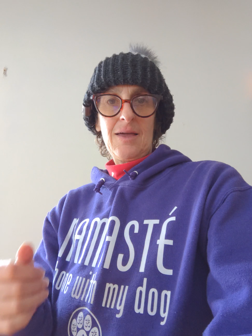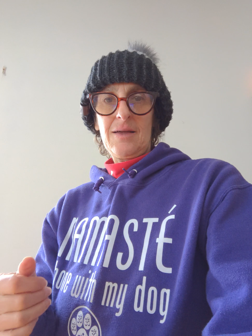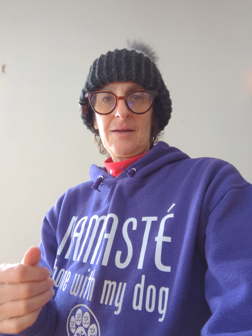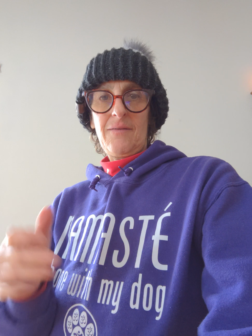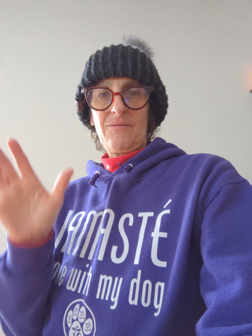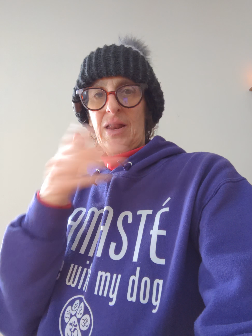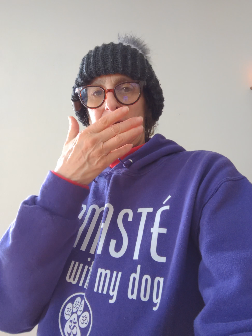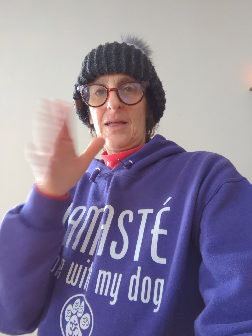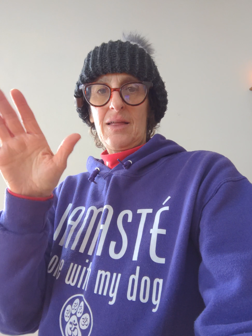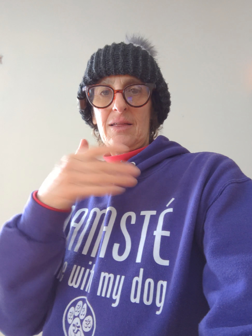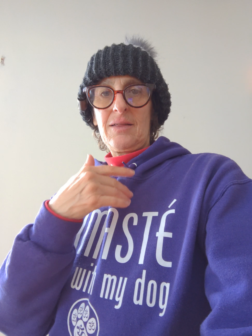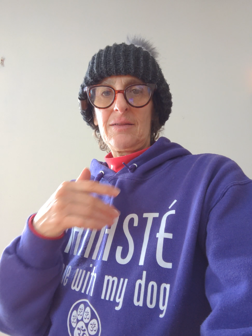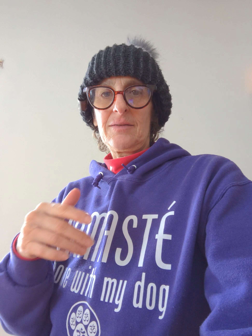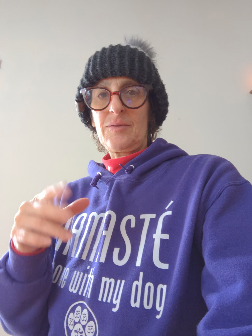flag